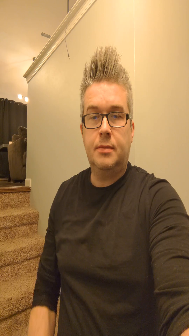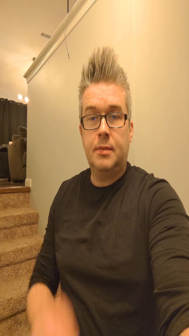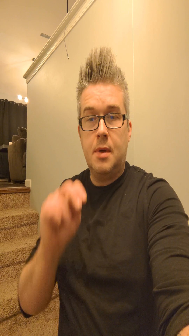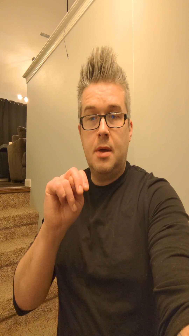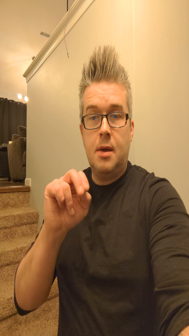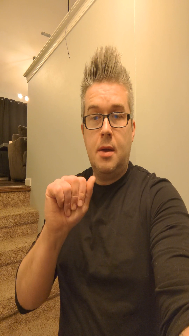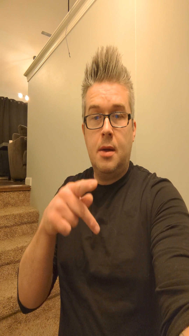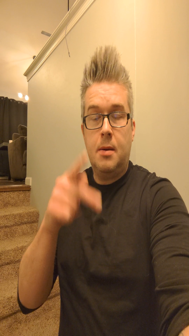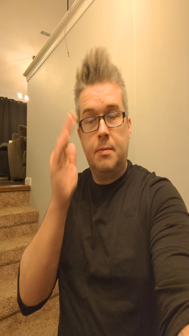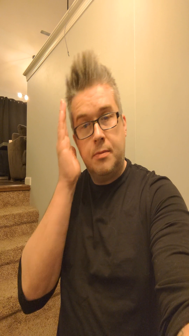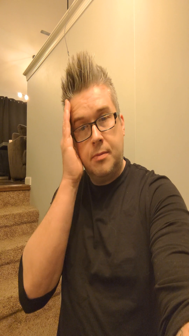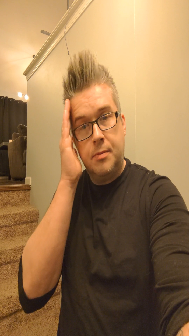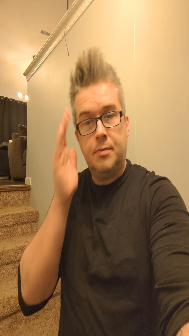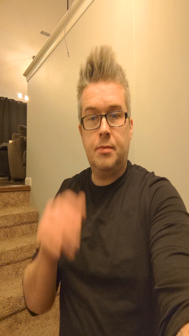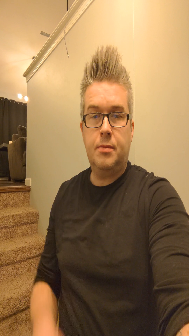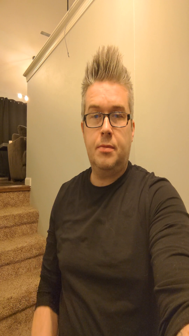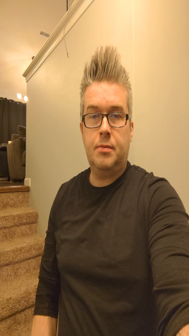nap